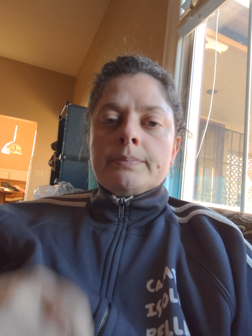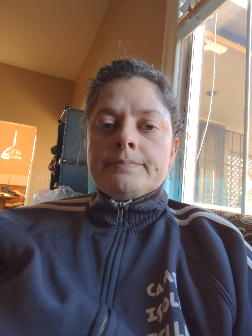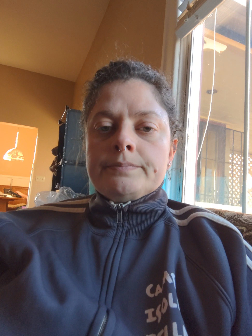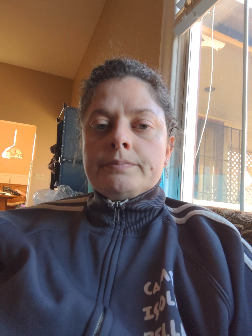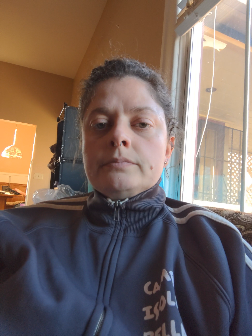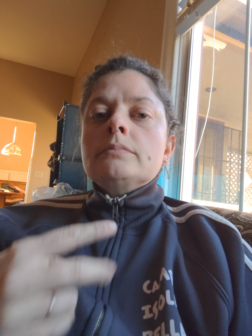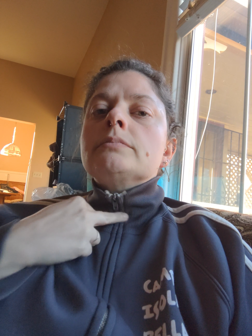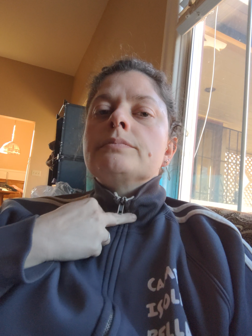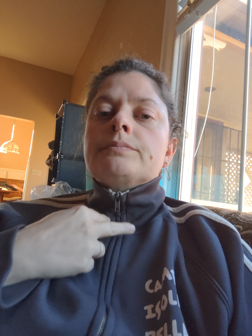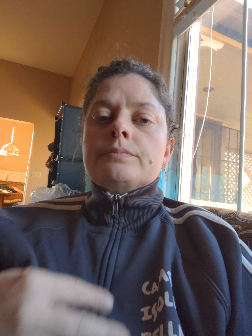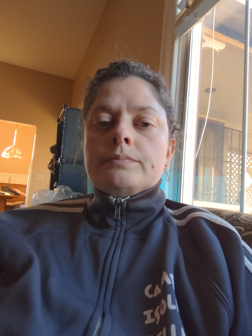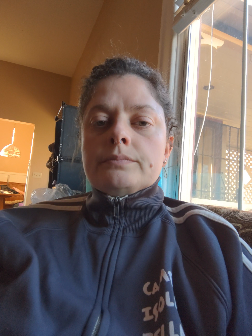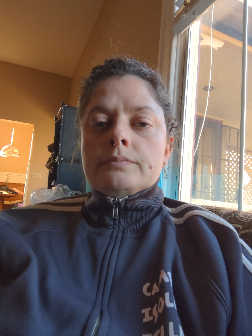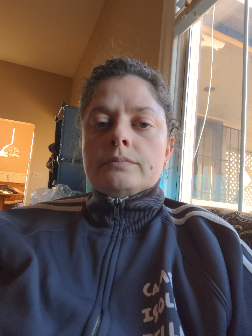stuck